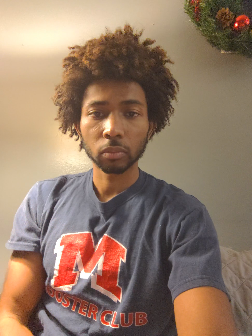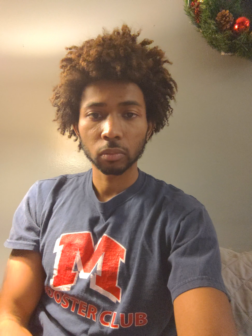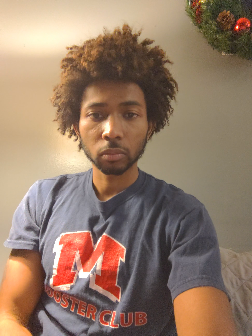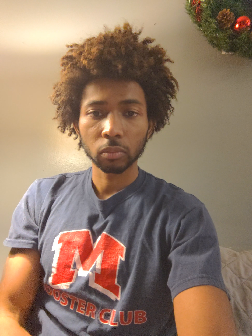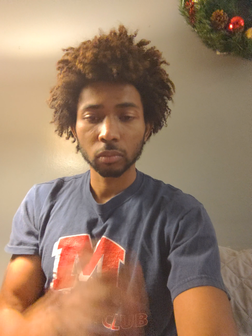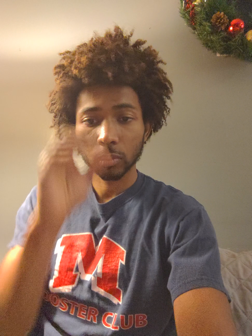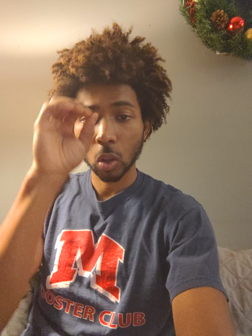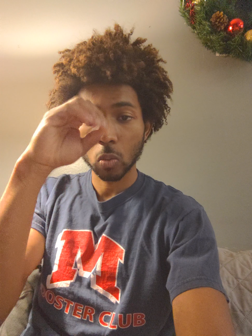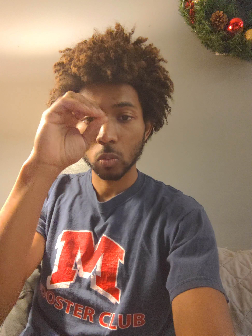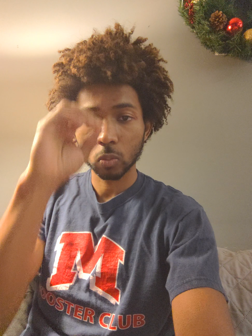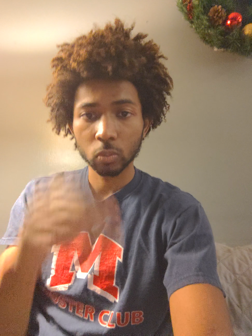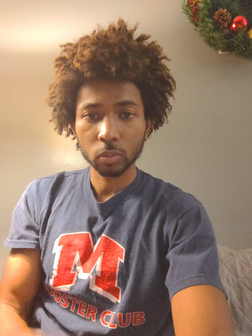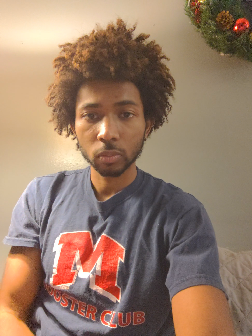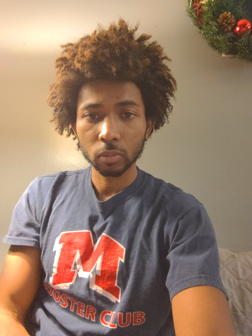owl